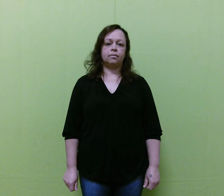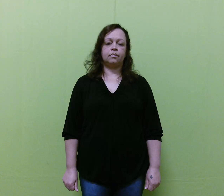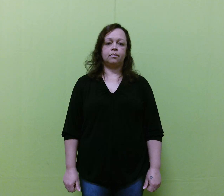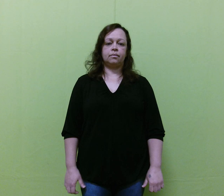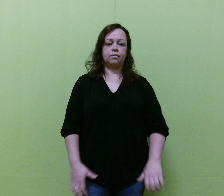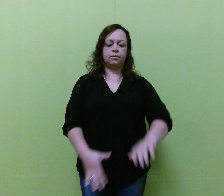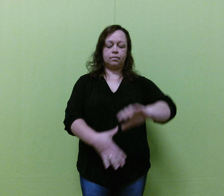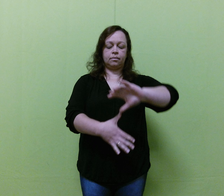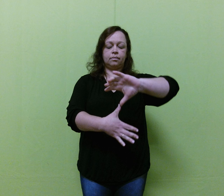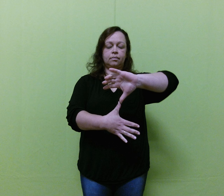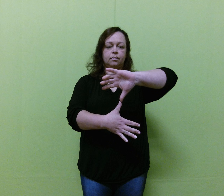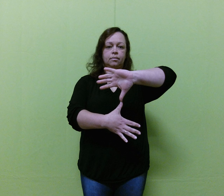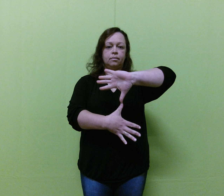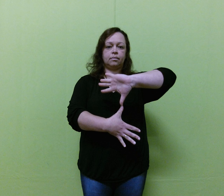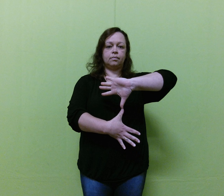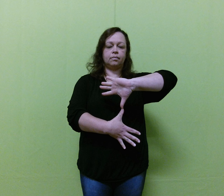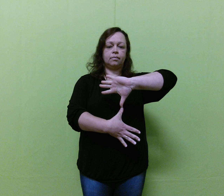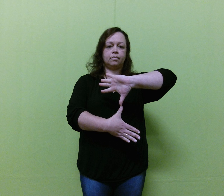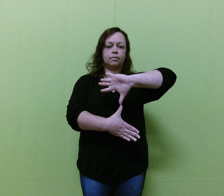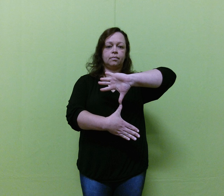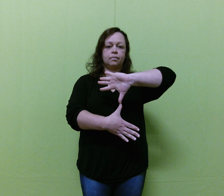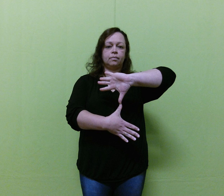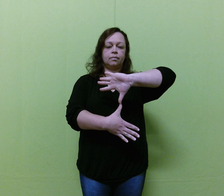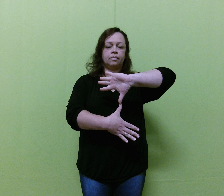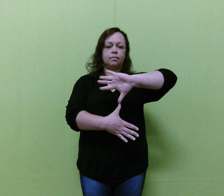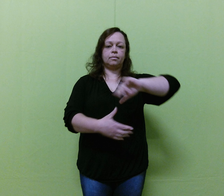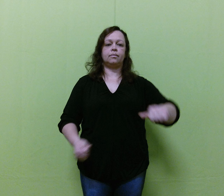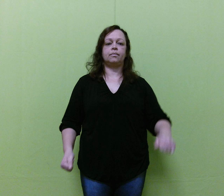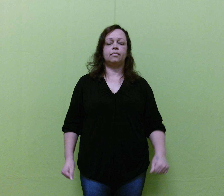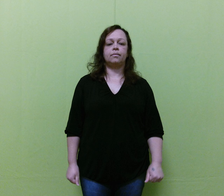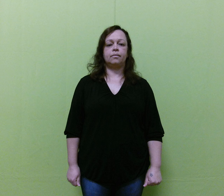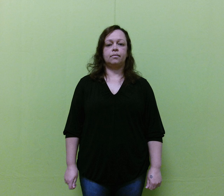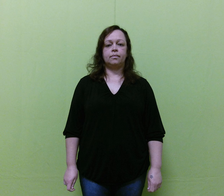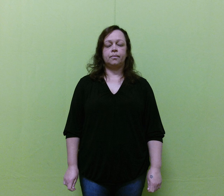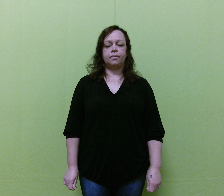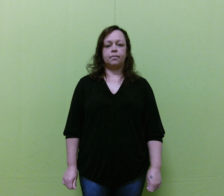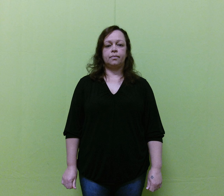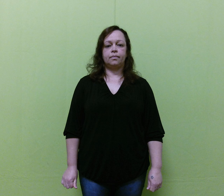América